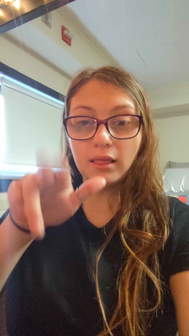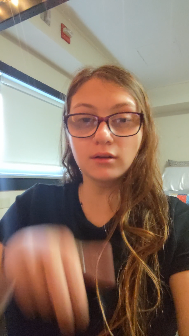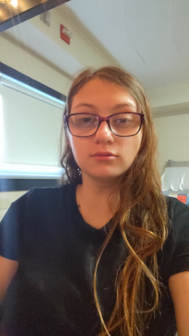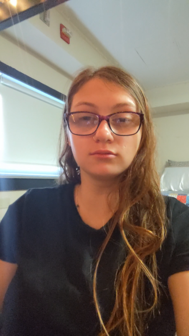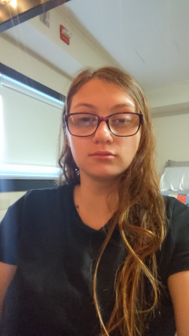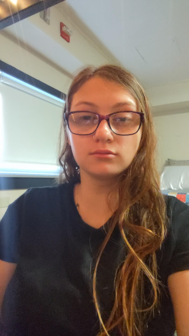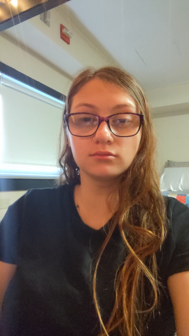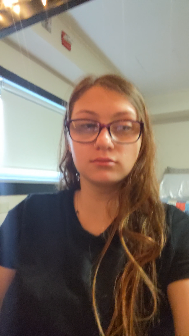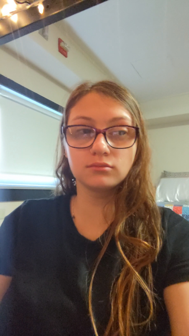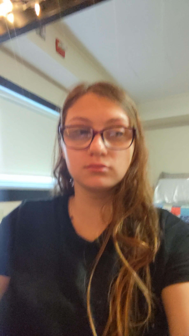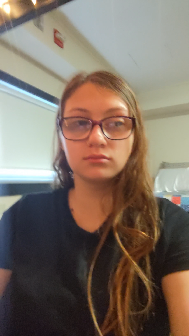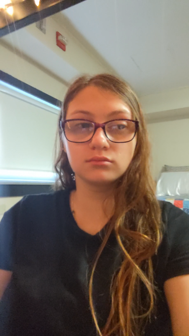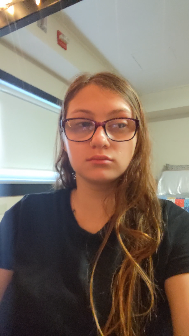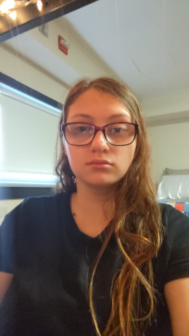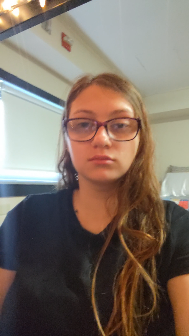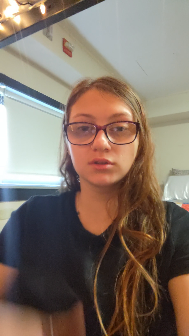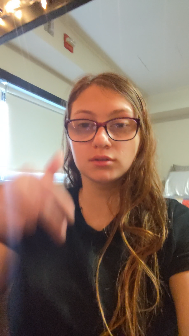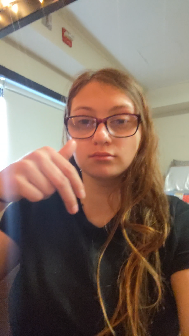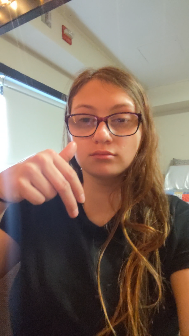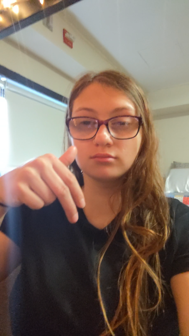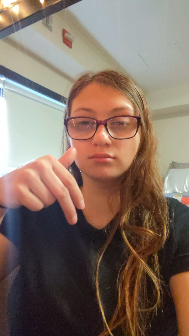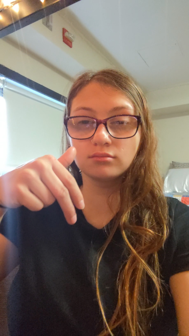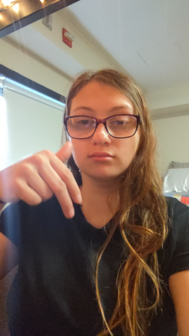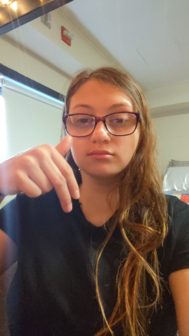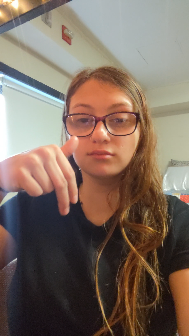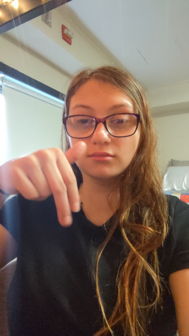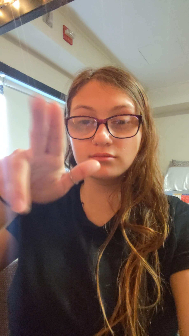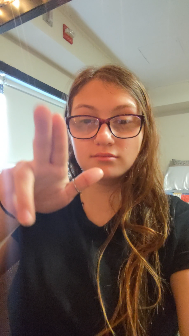lick